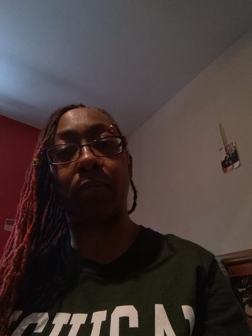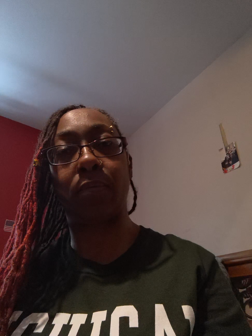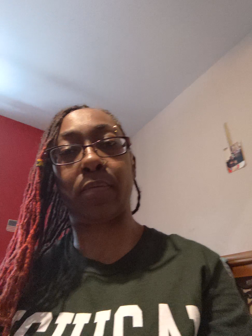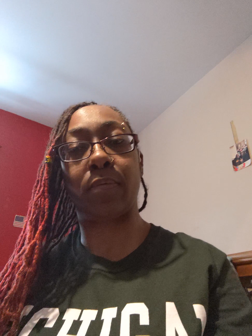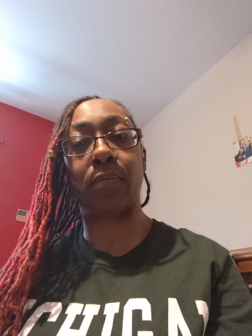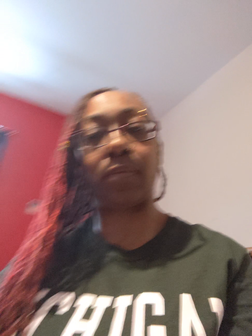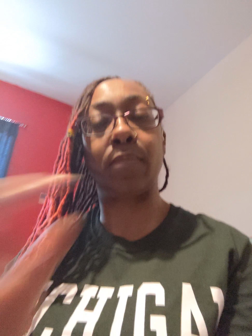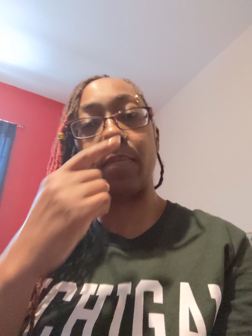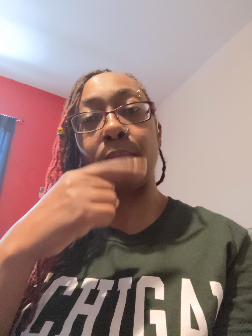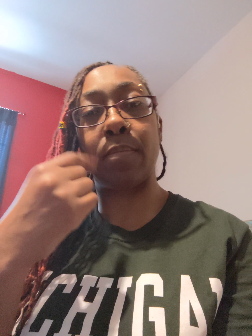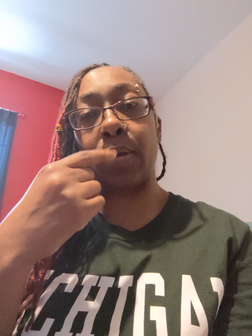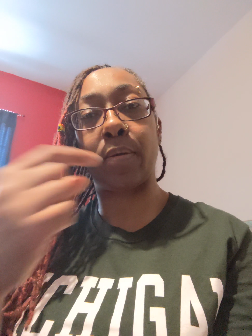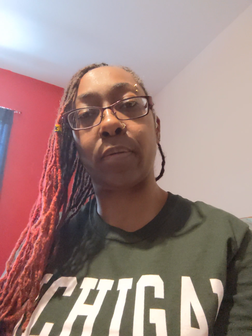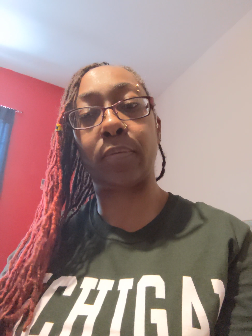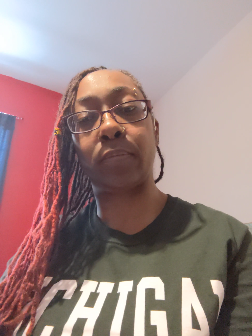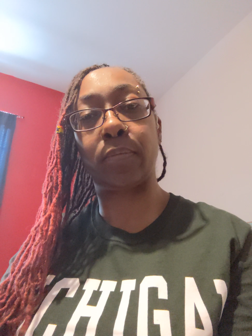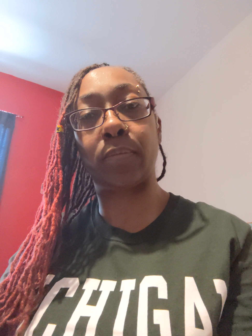mouth